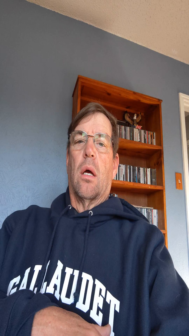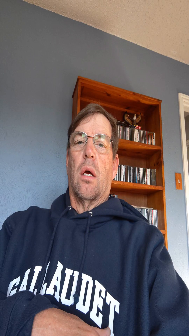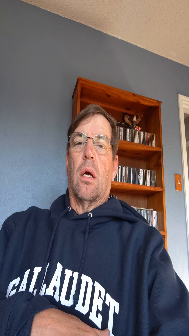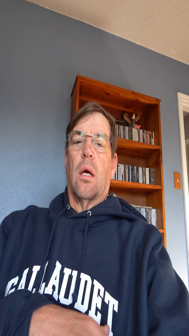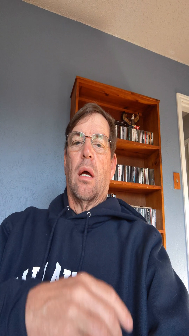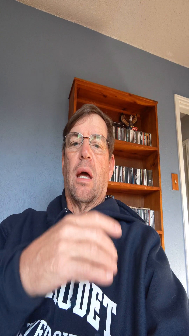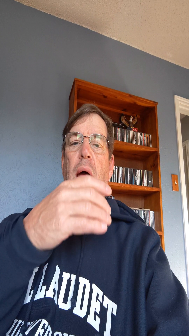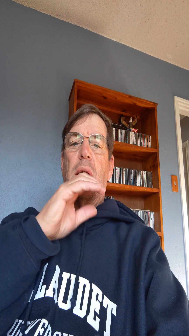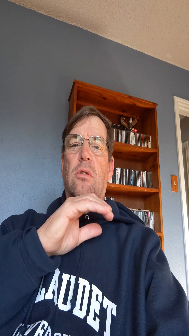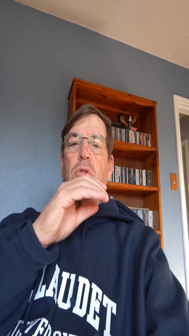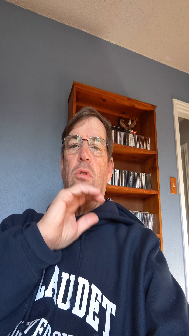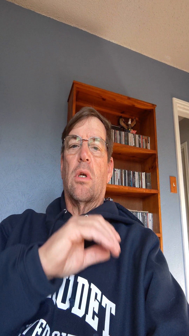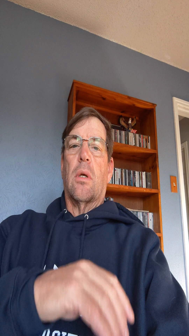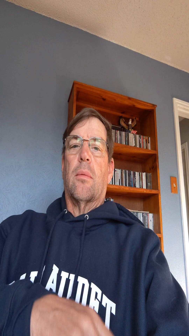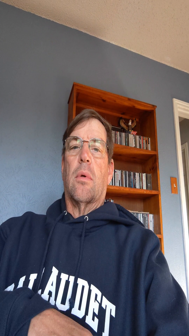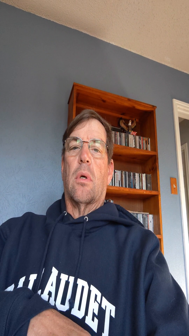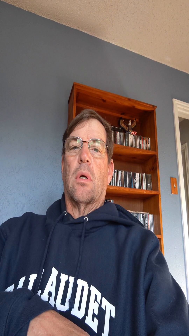ice cream